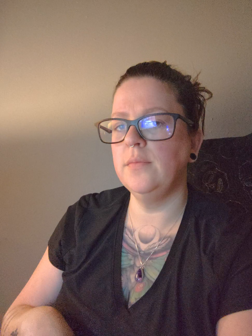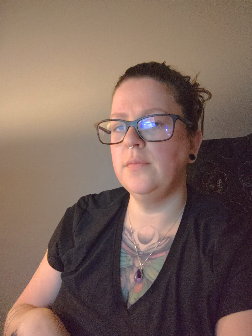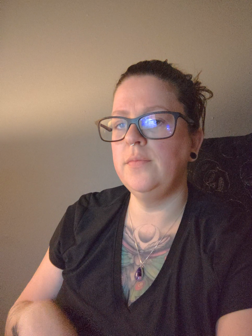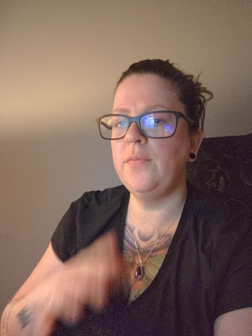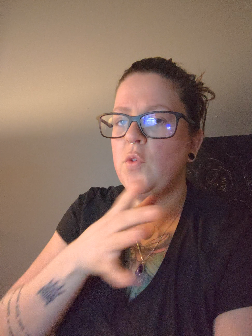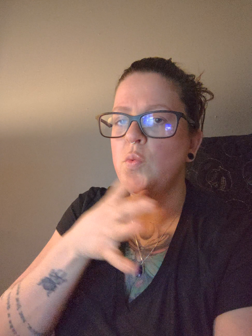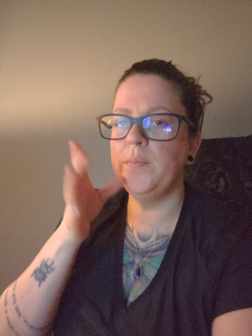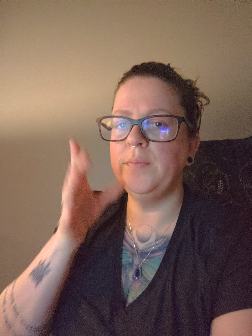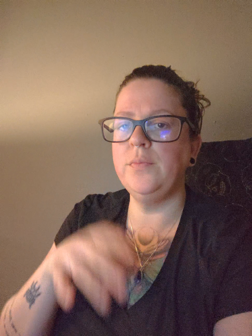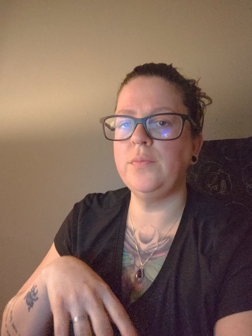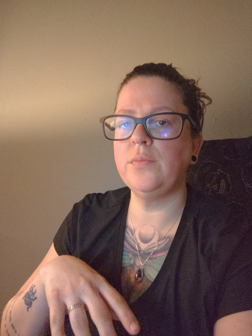farm